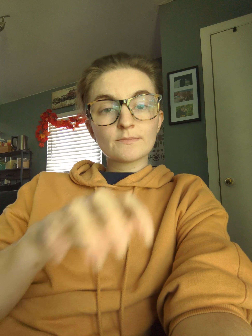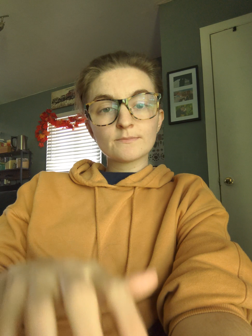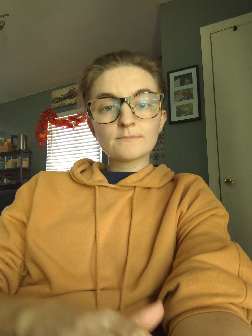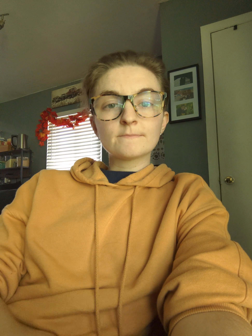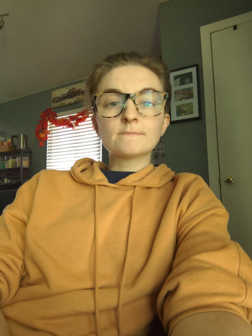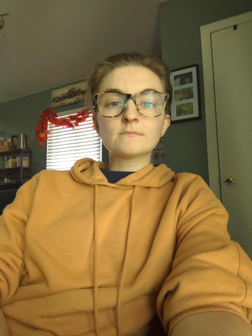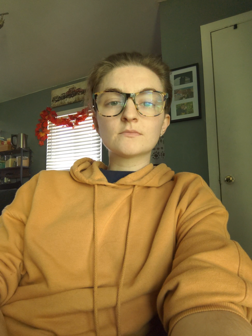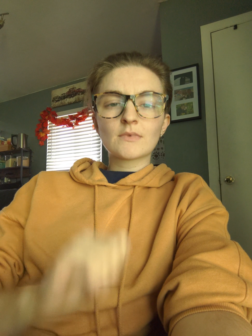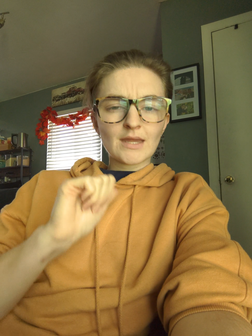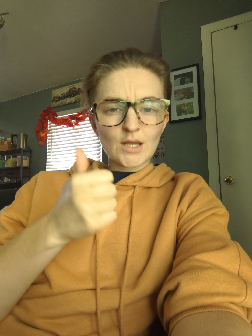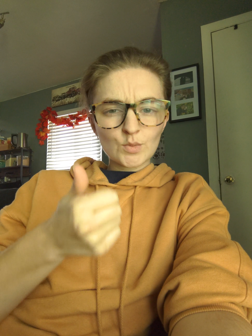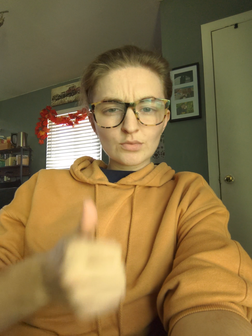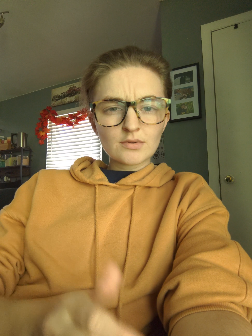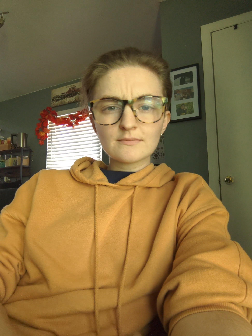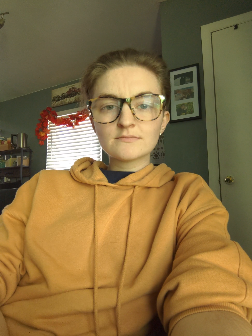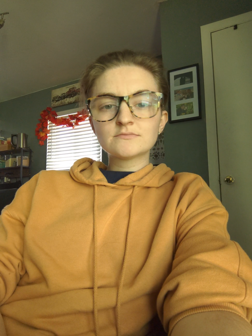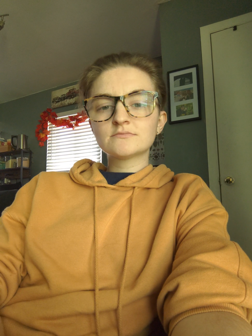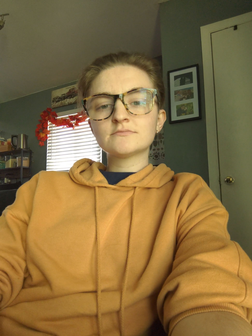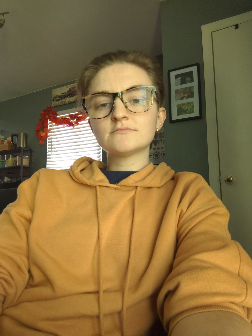how